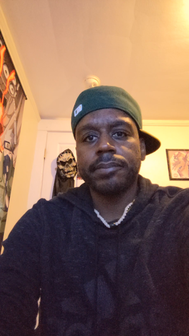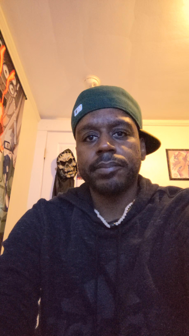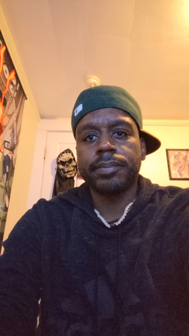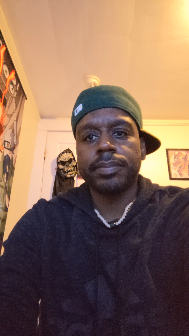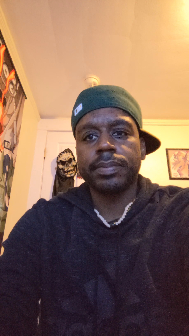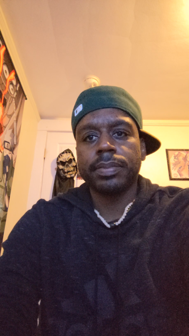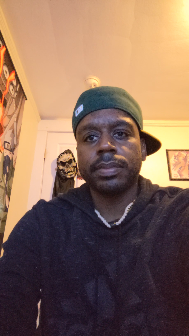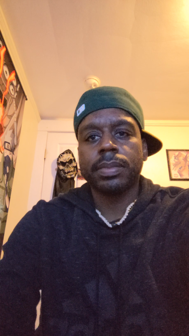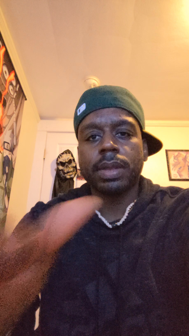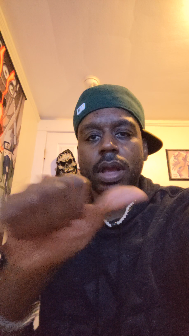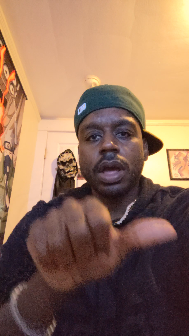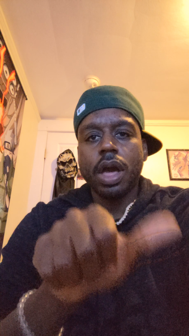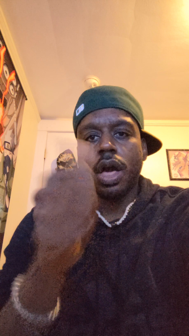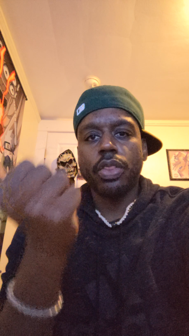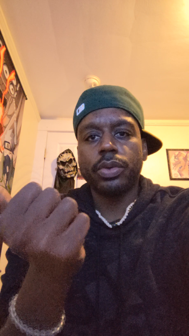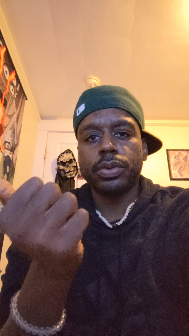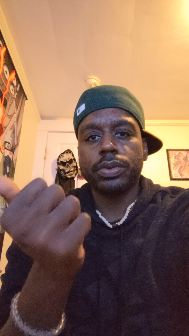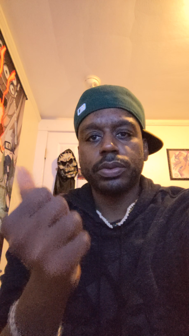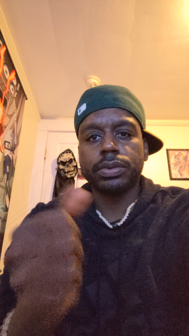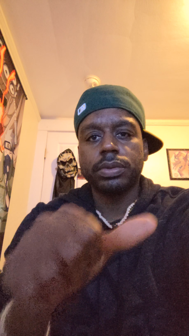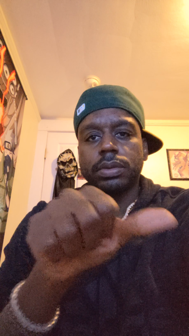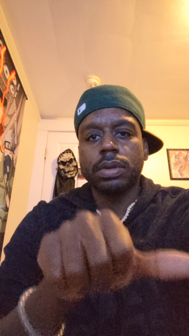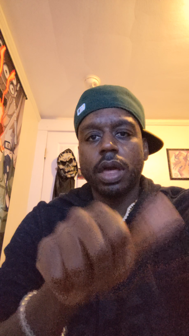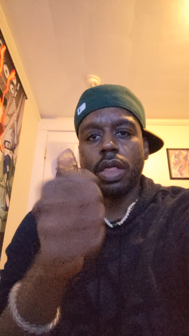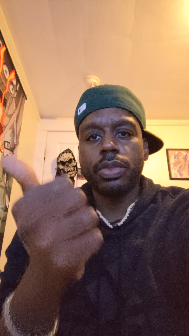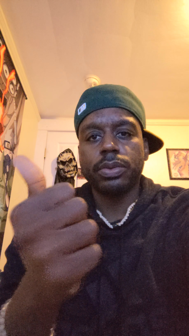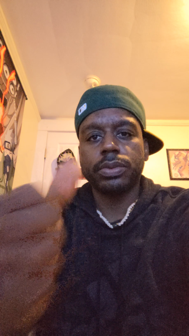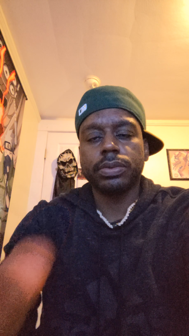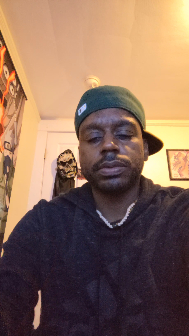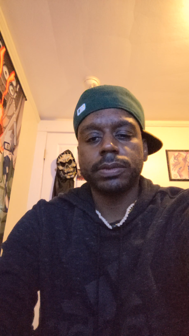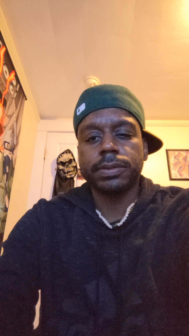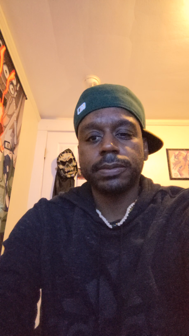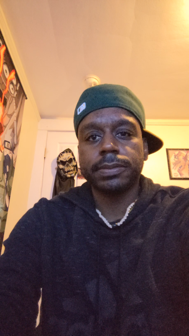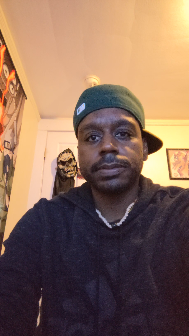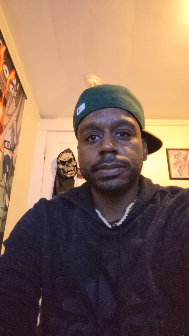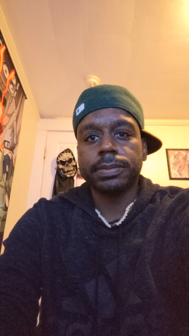other